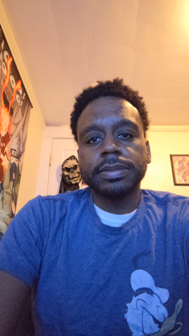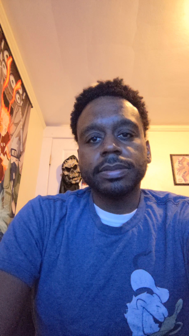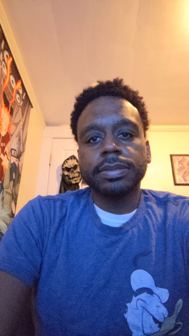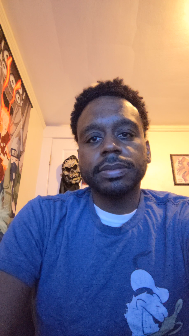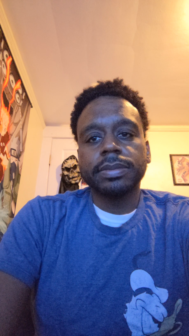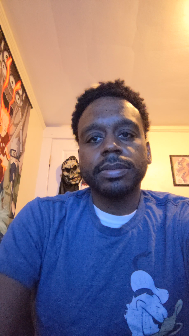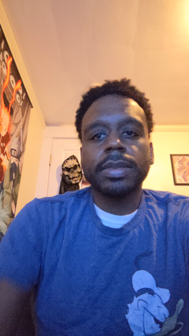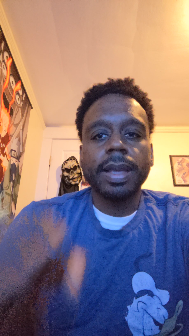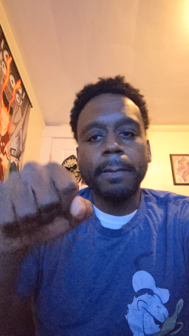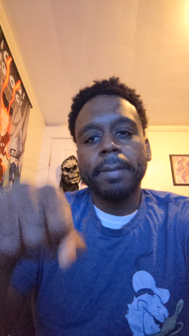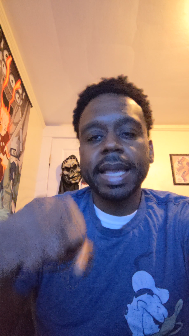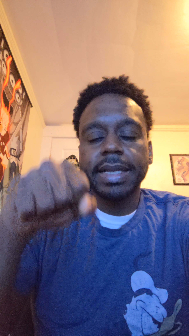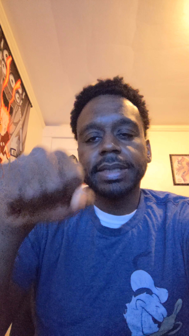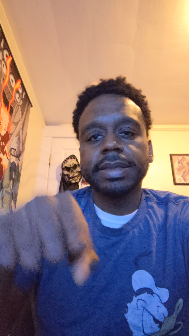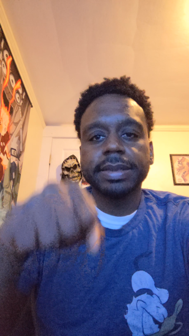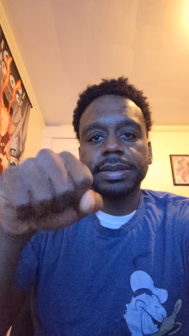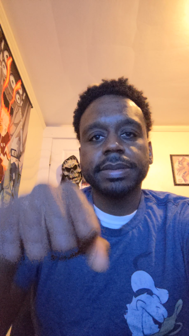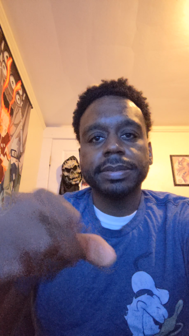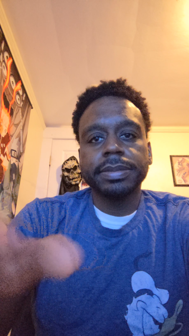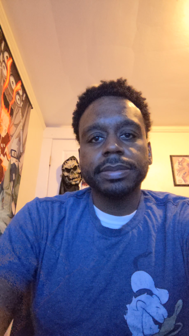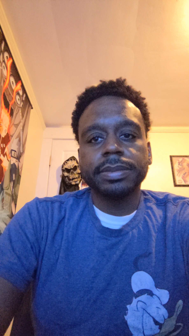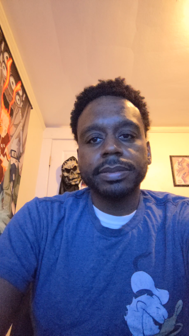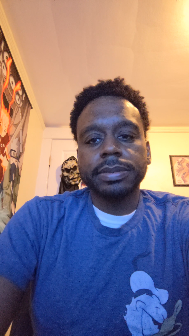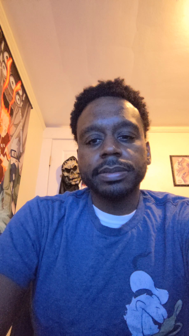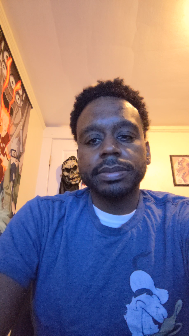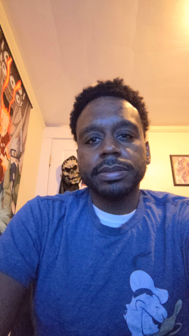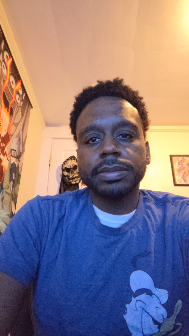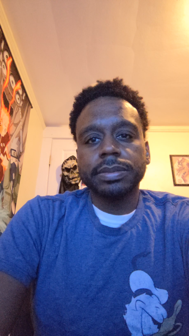bicycle